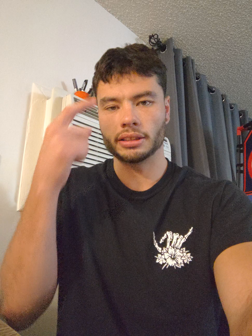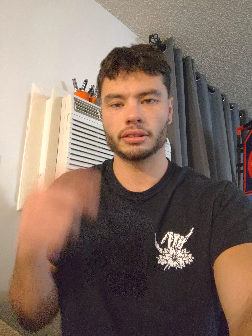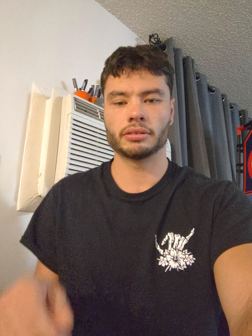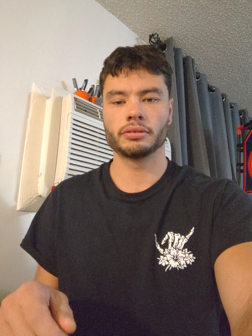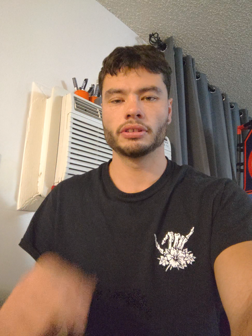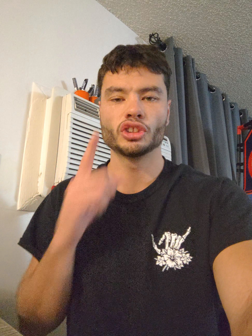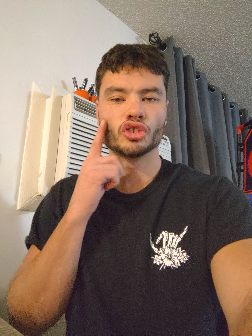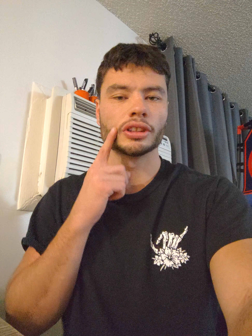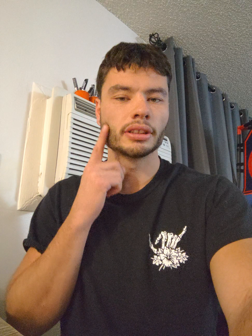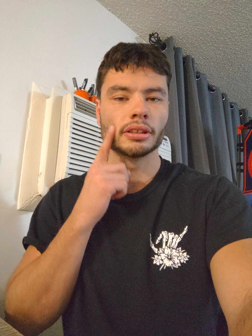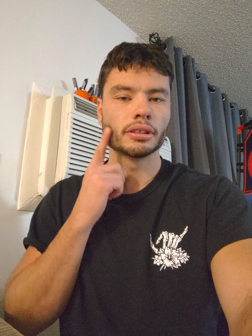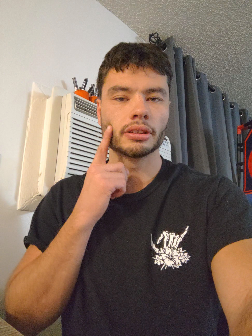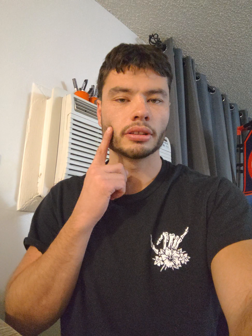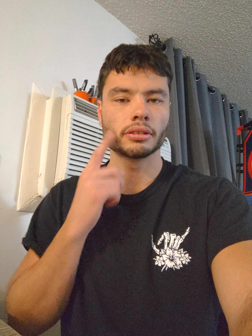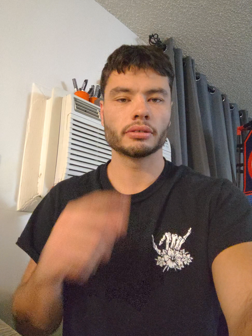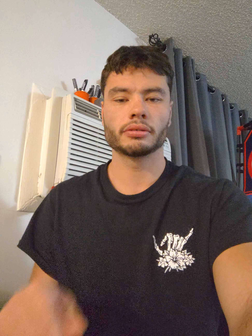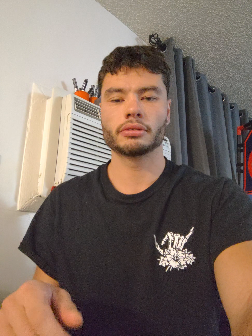cheek